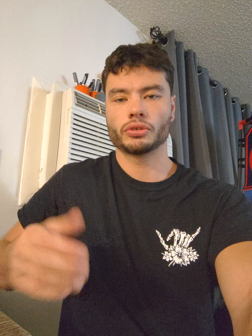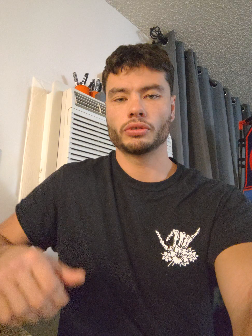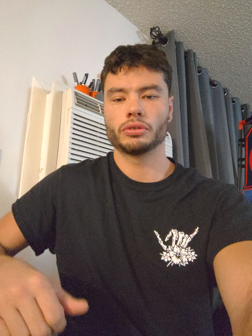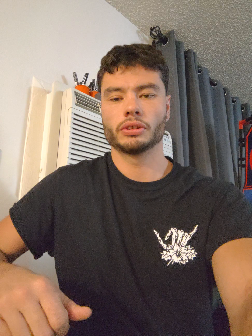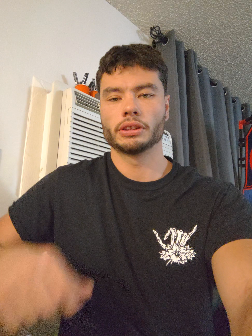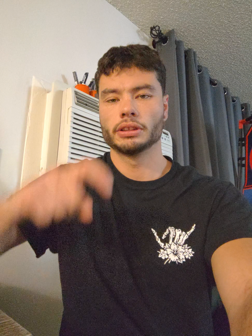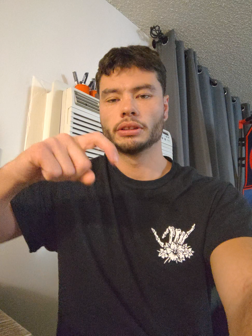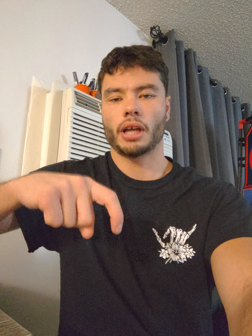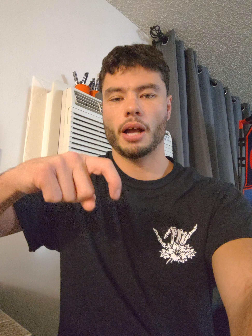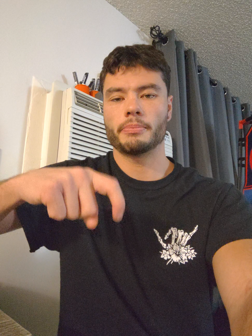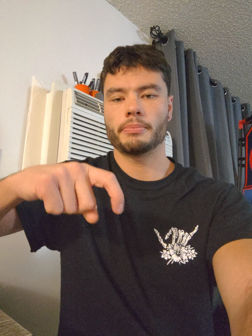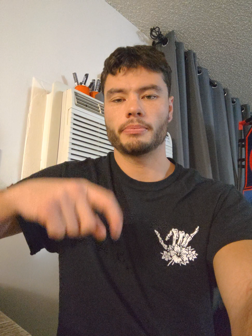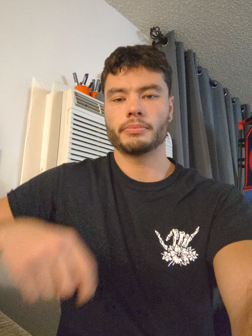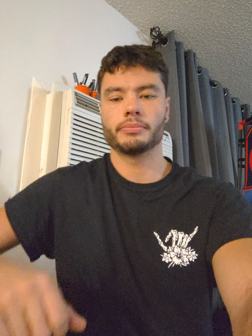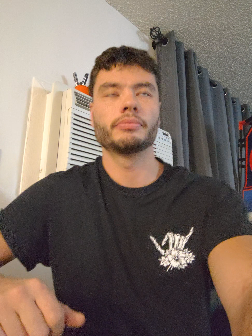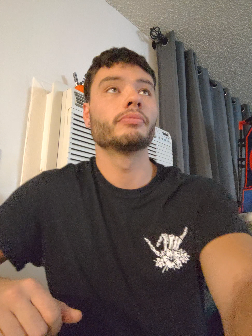time